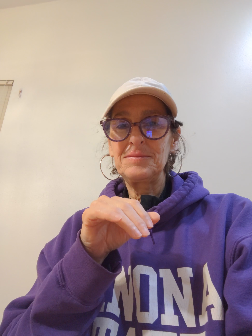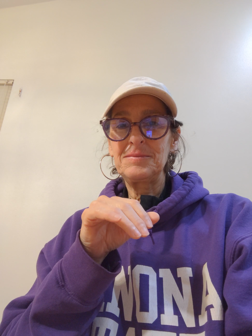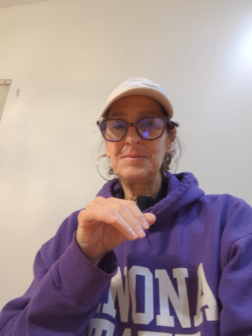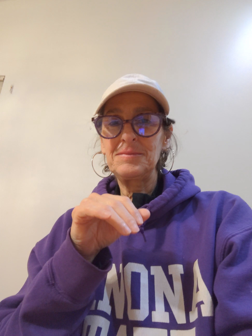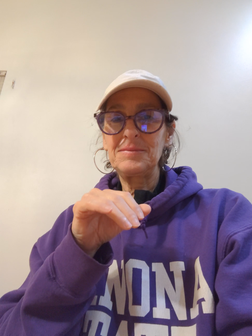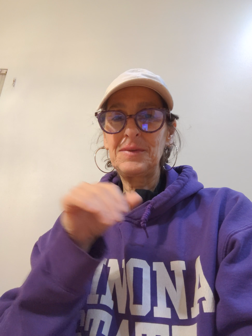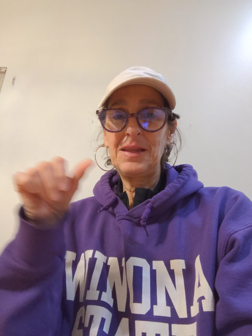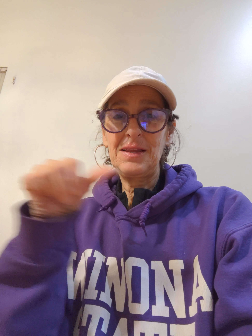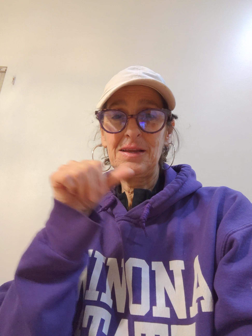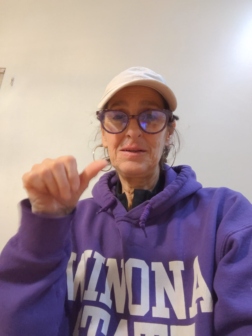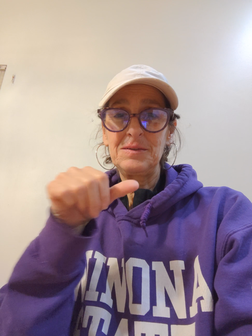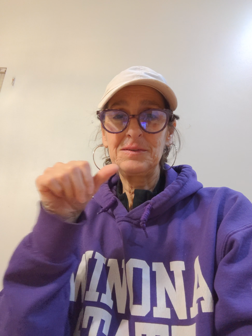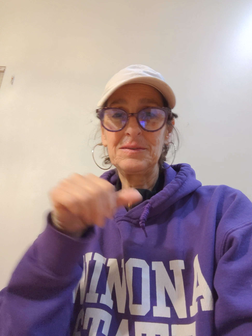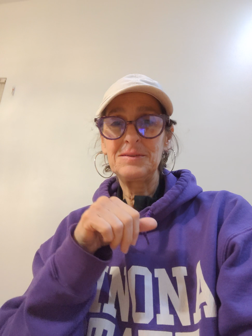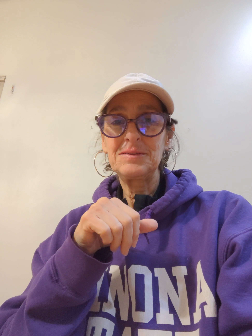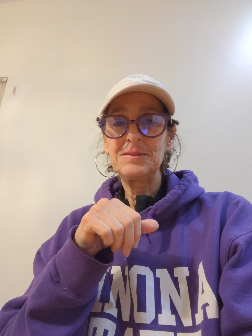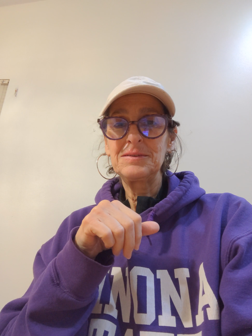carrot